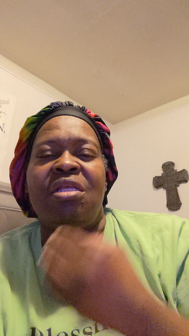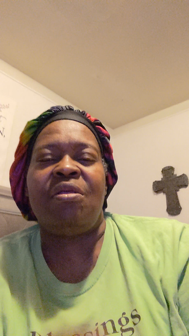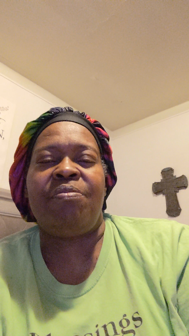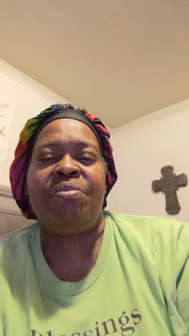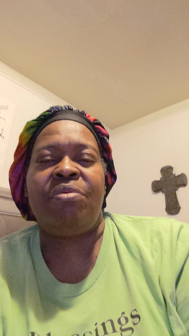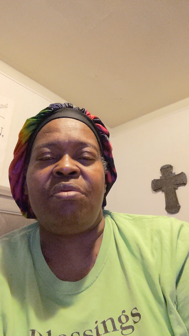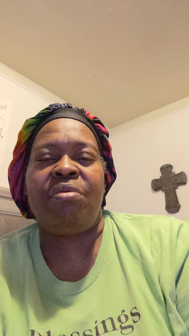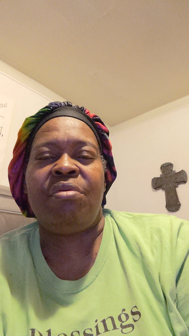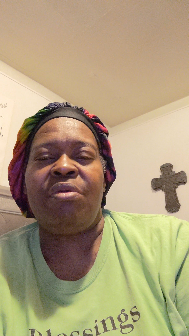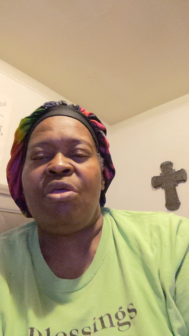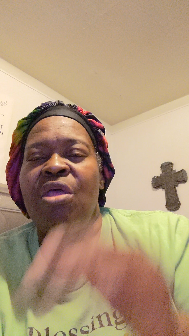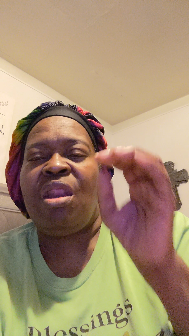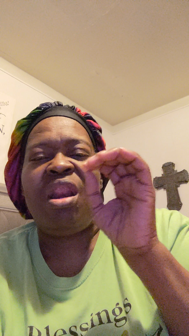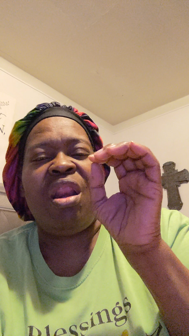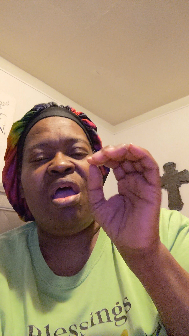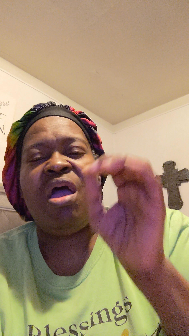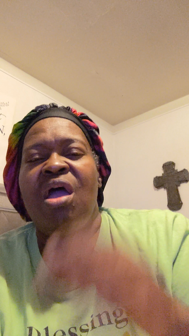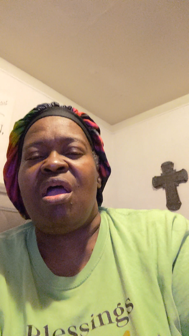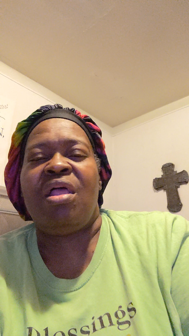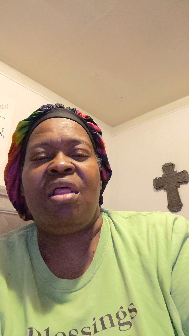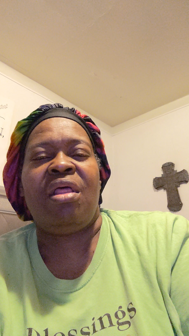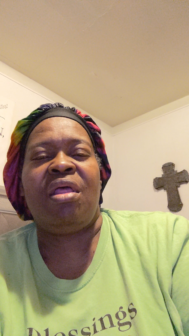none